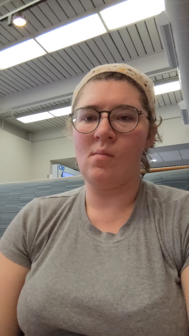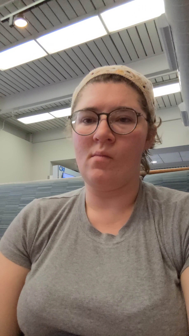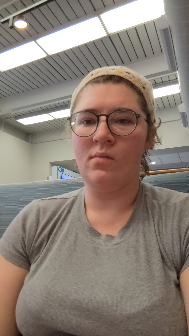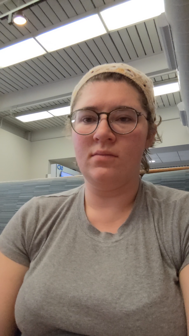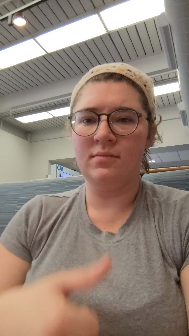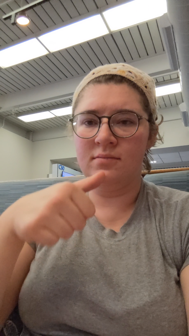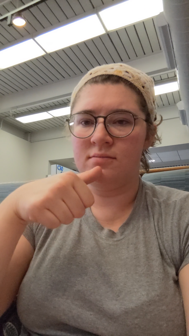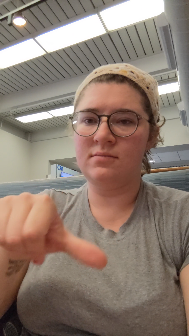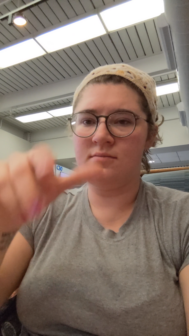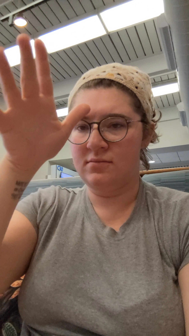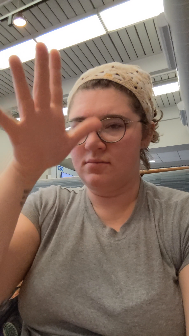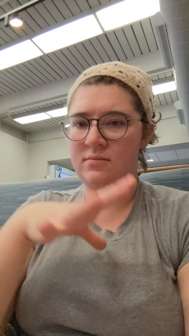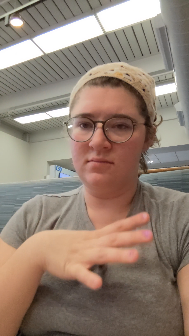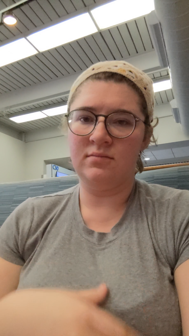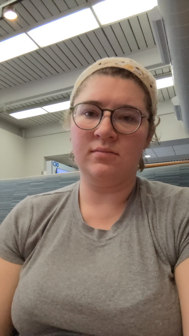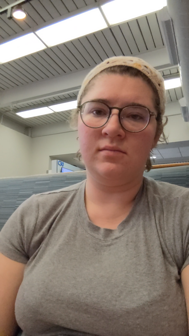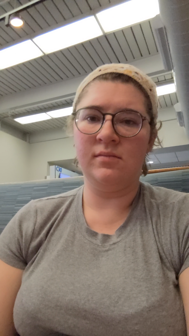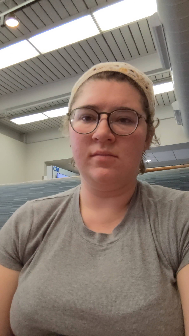mailman